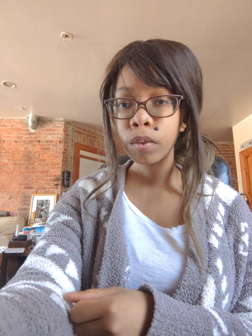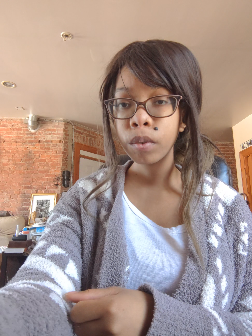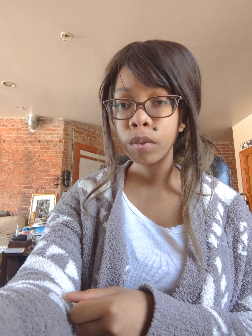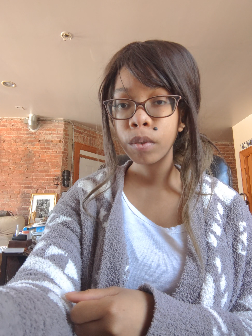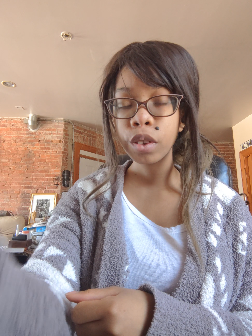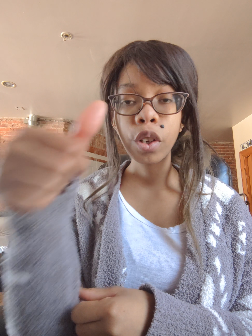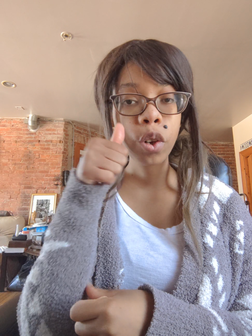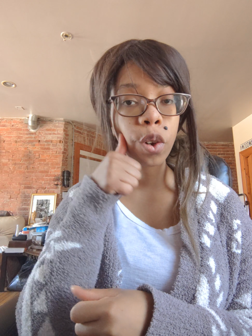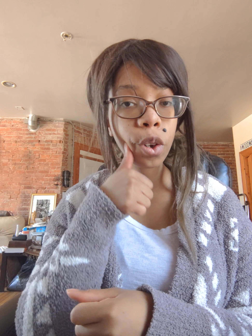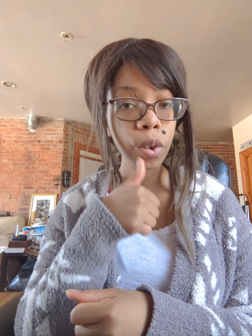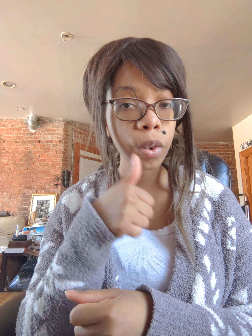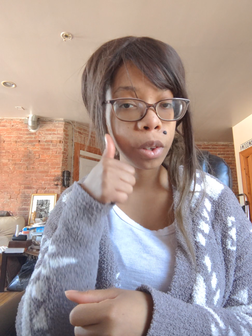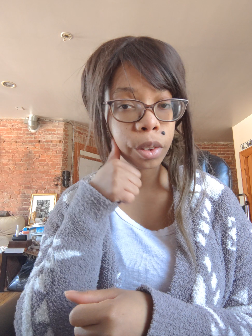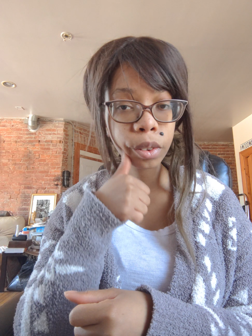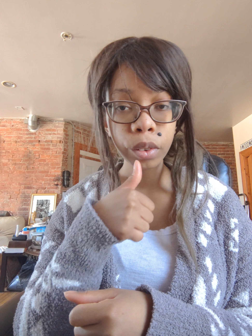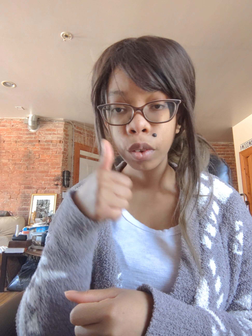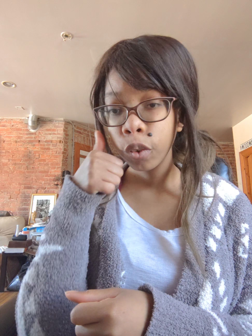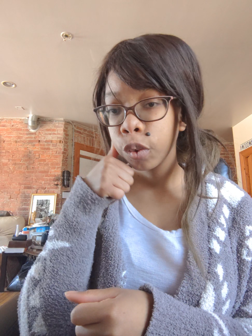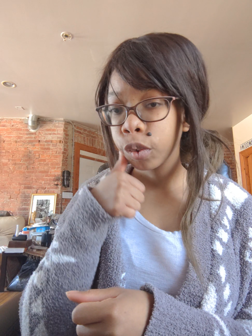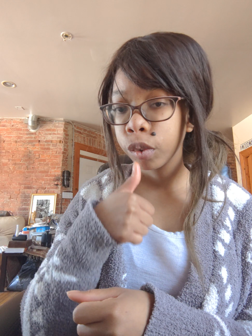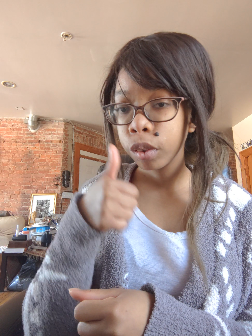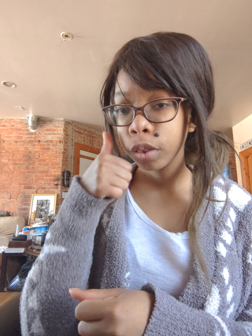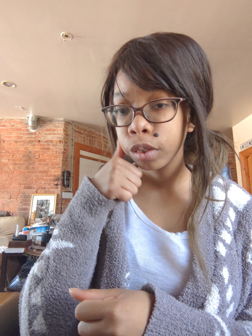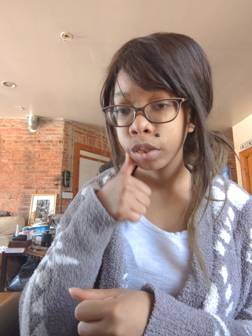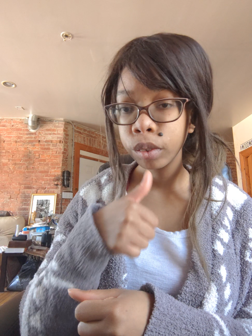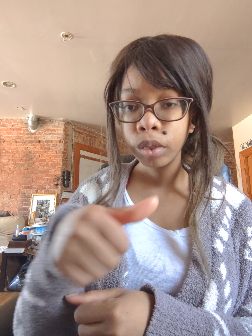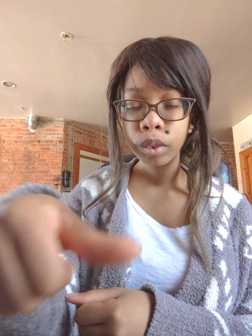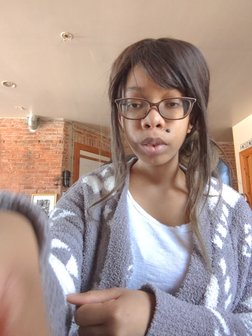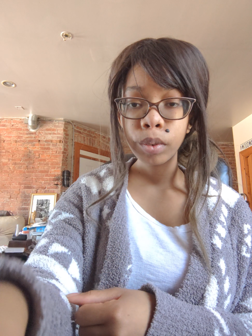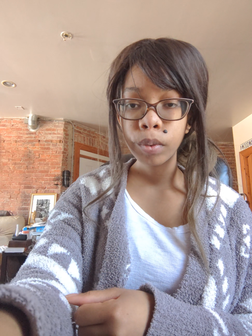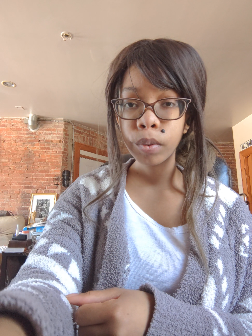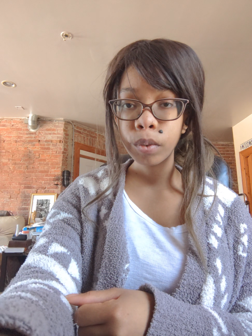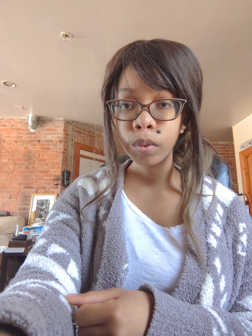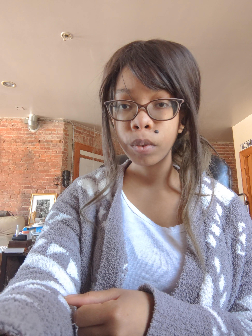girl